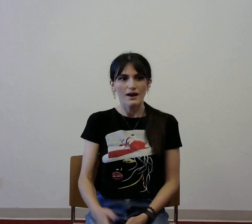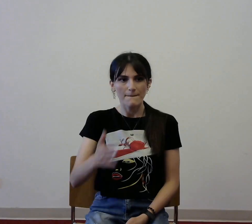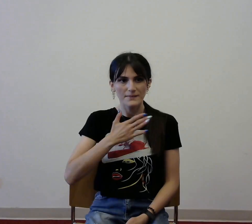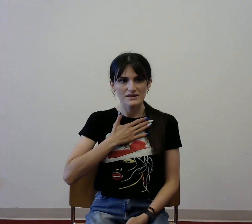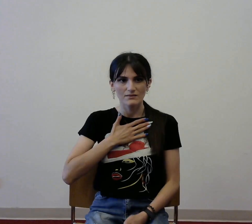mən